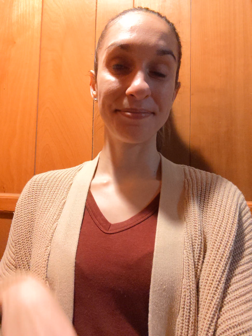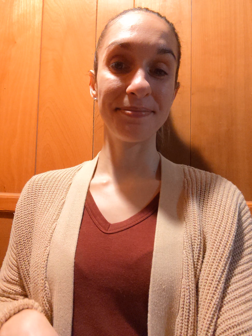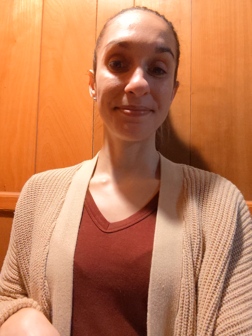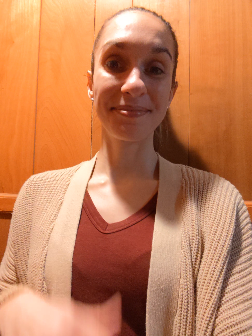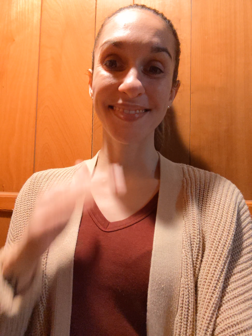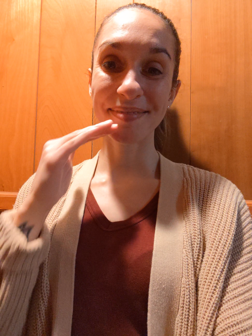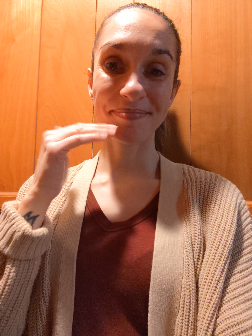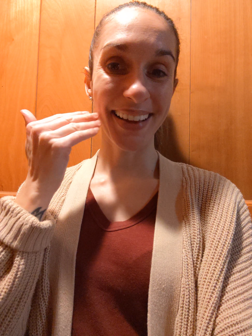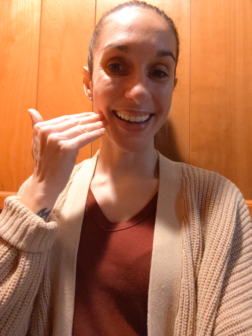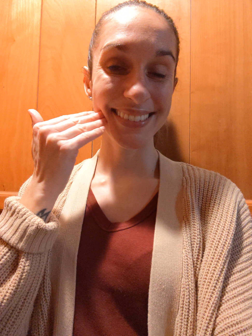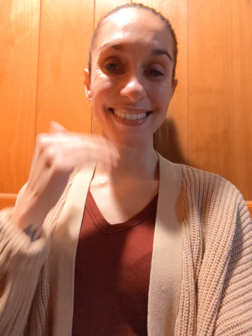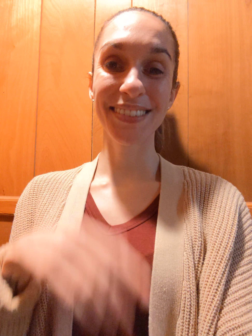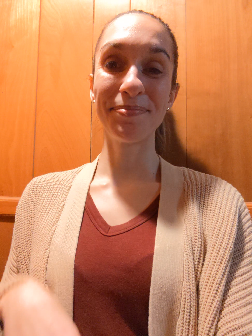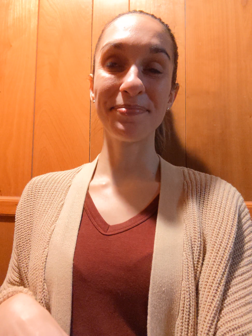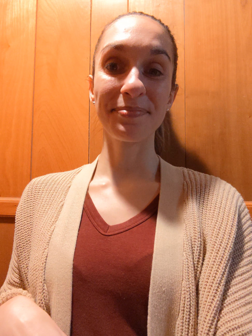smile